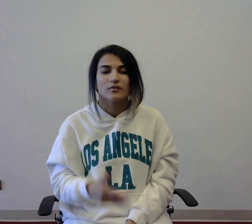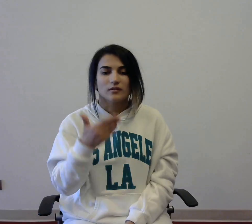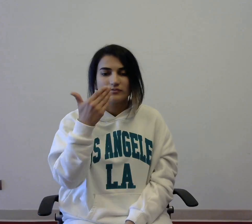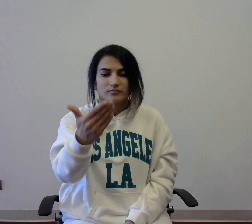siz